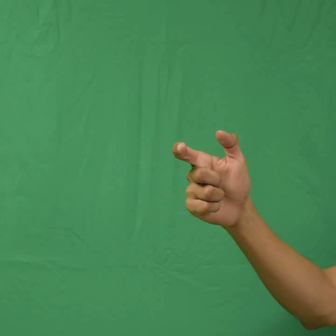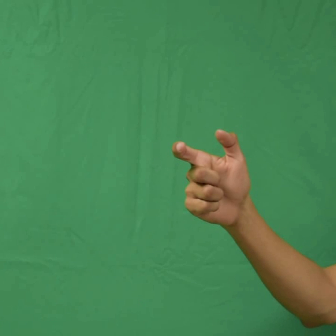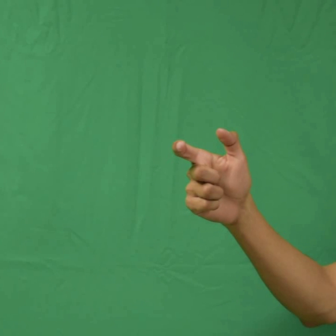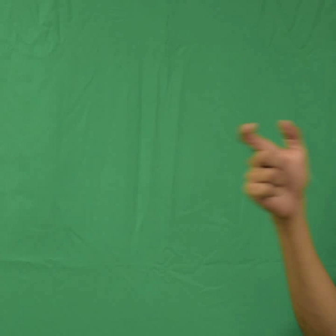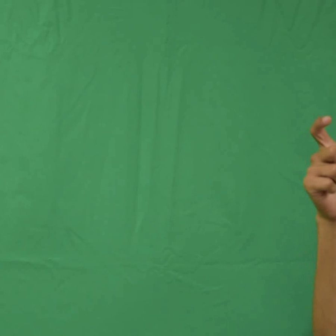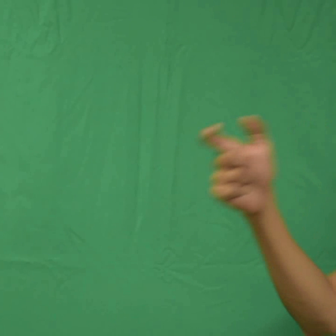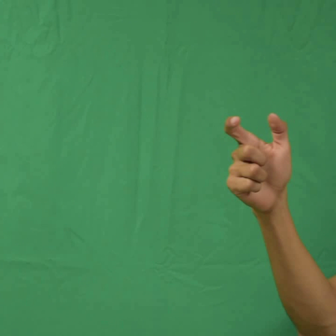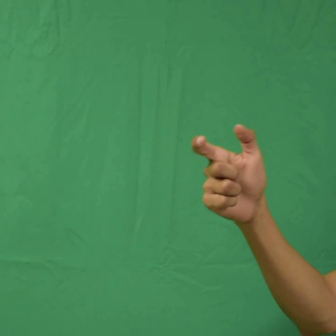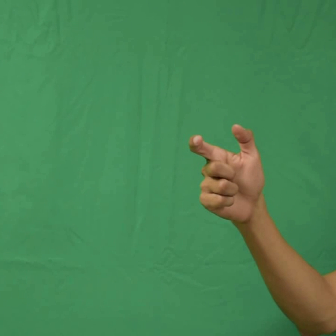X